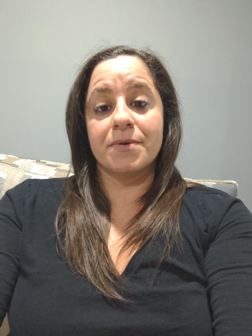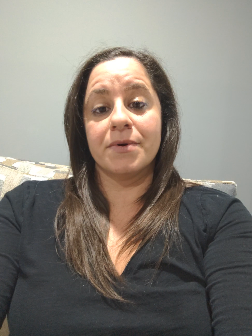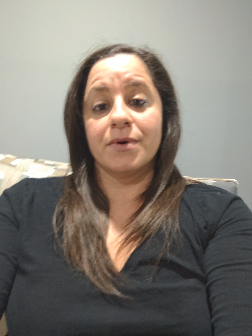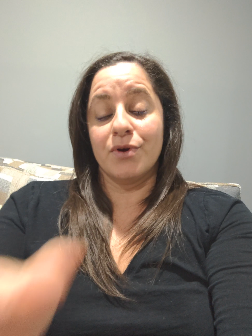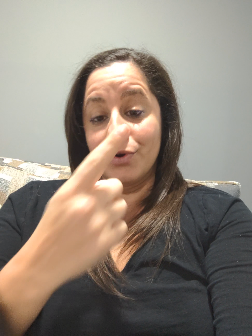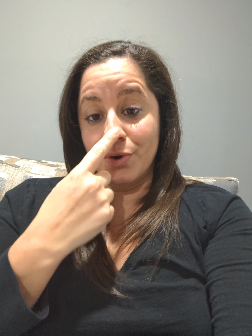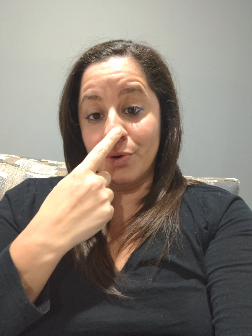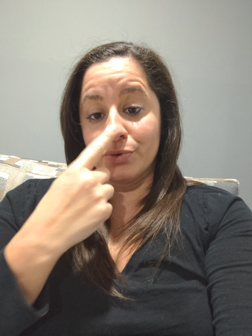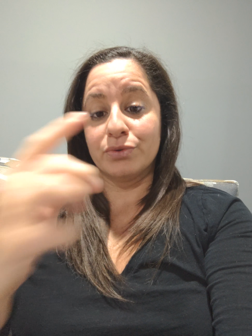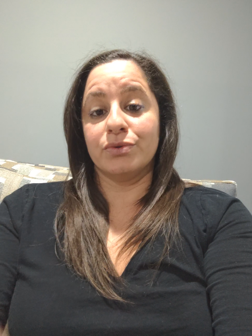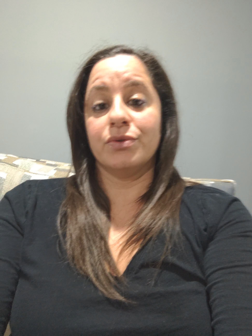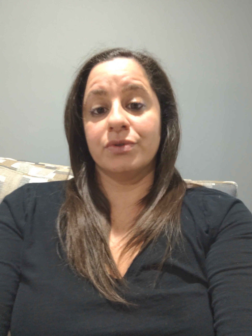nose